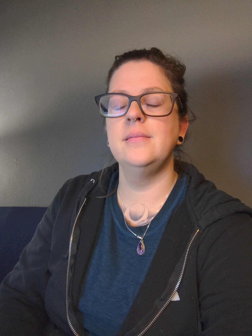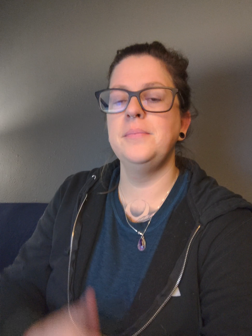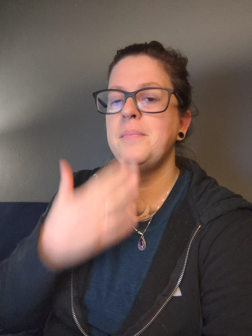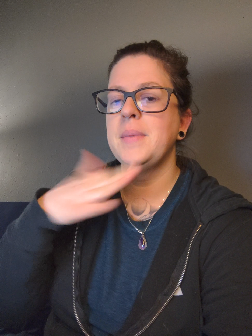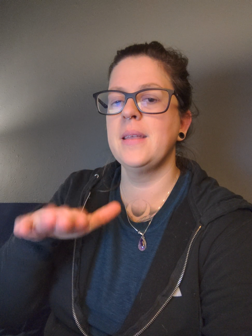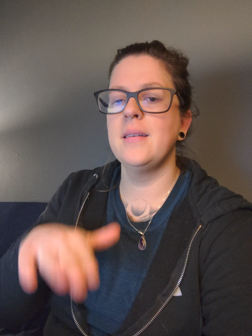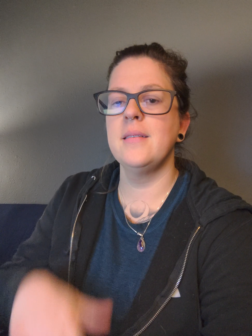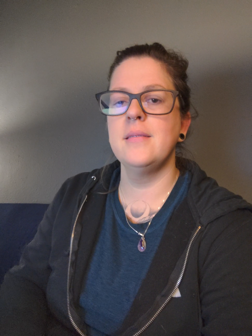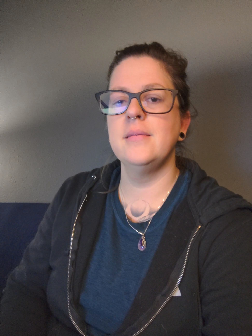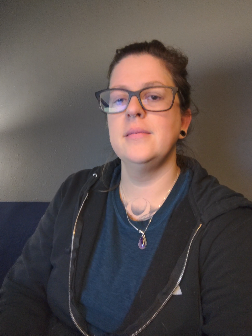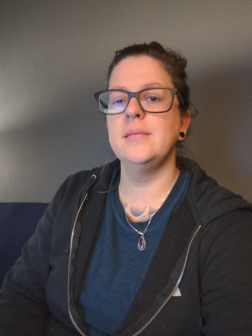bad